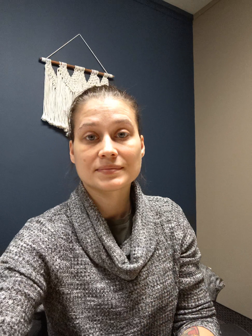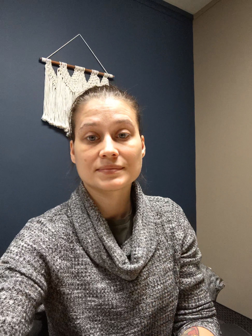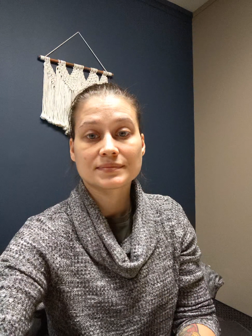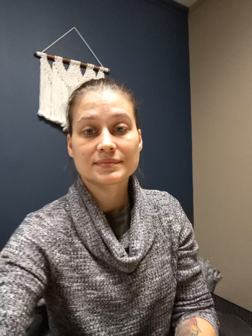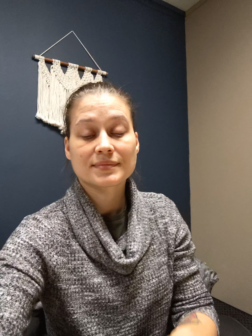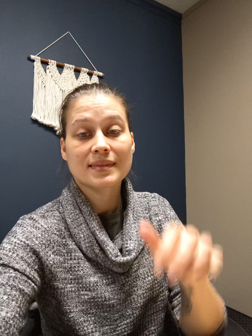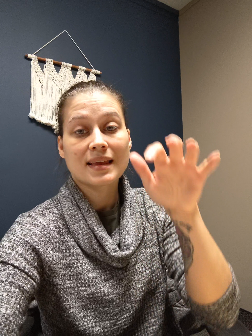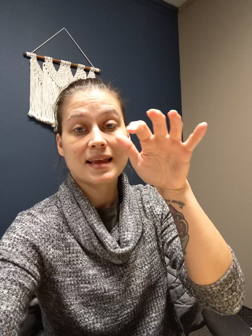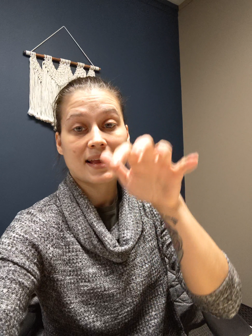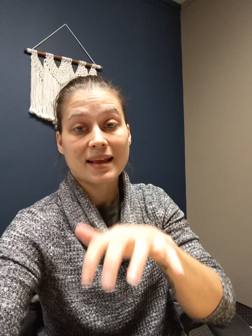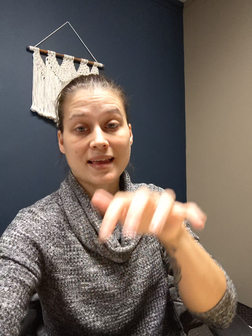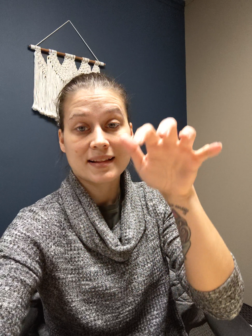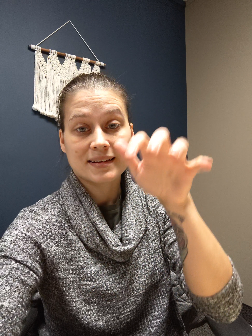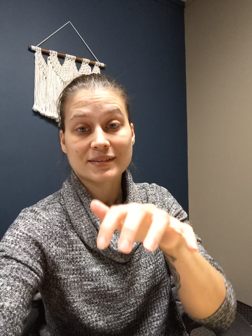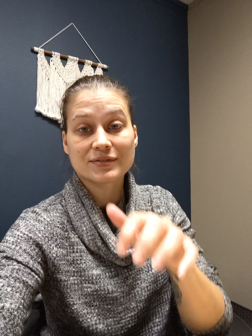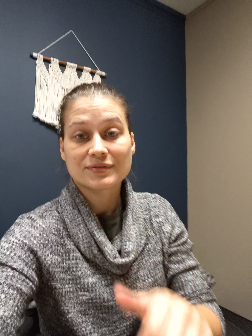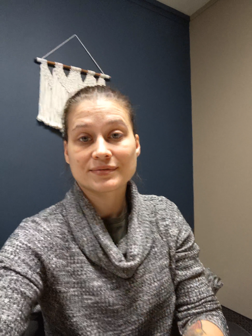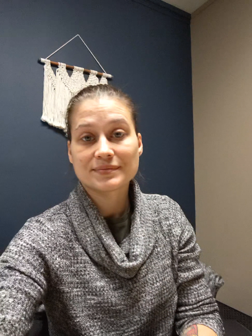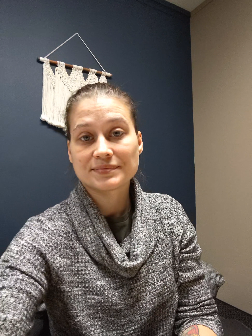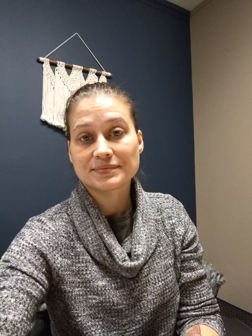alligator